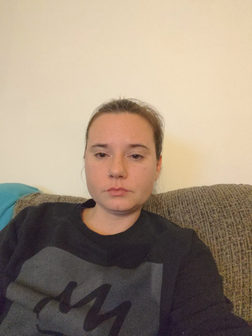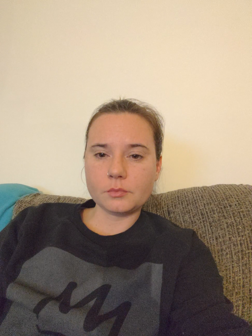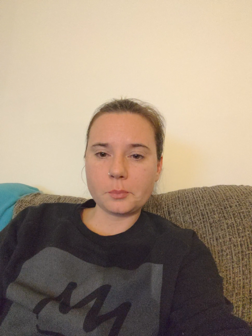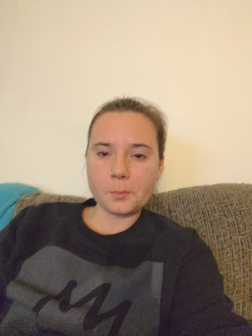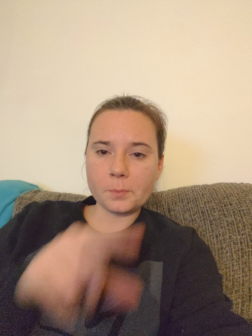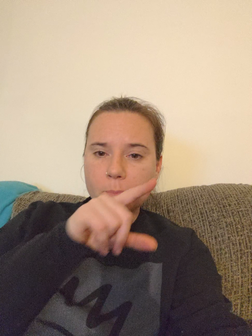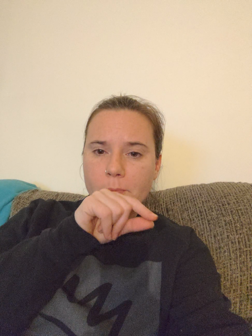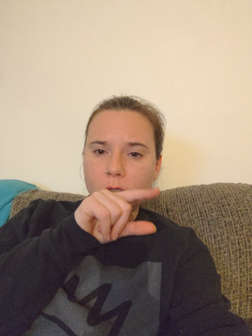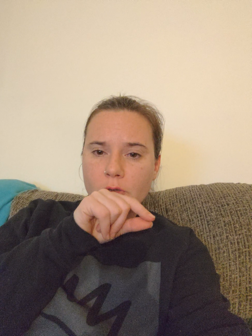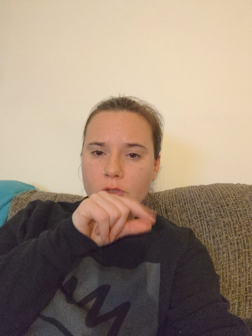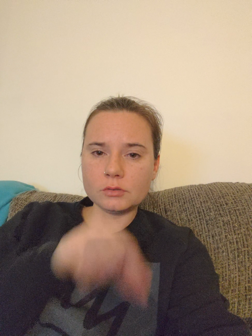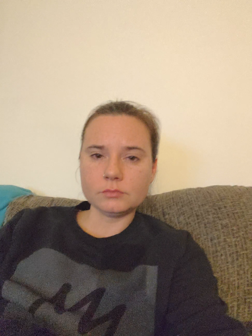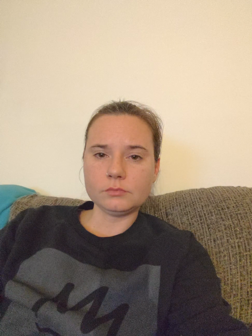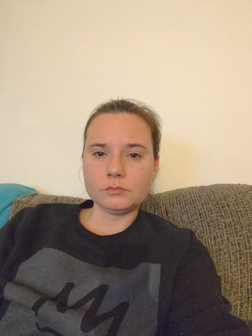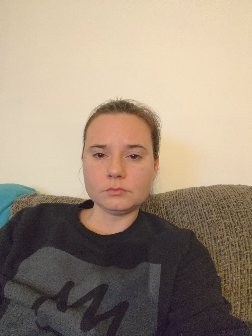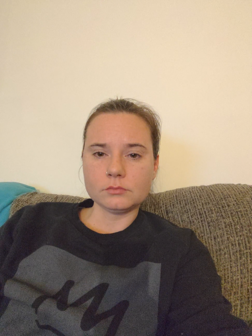bird